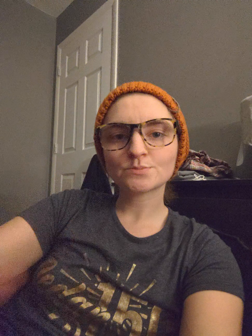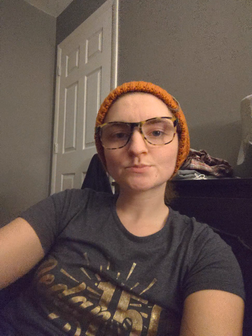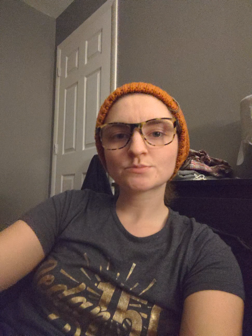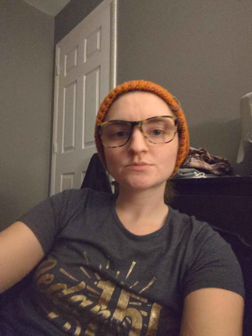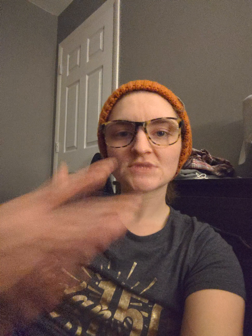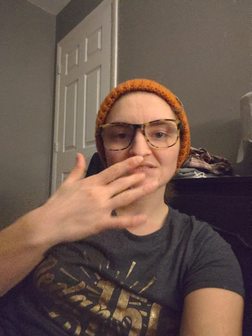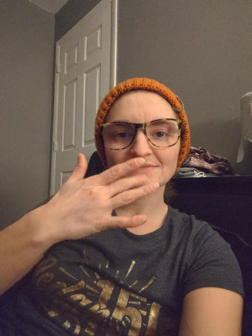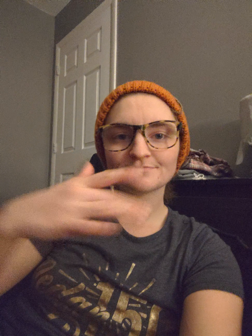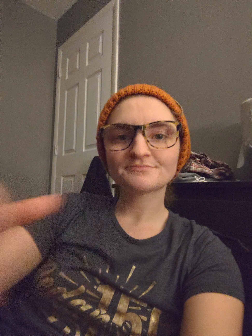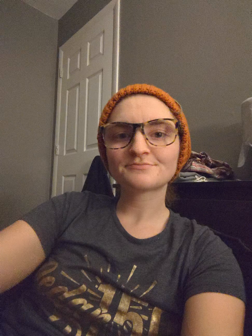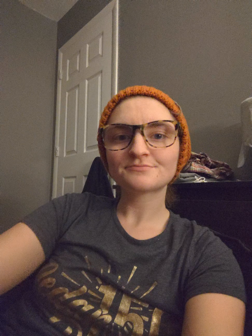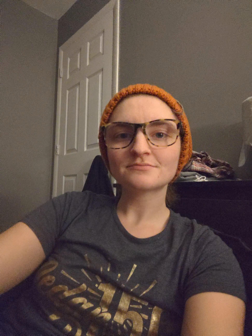taste